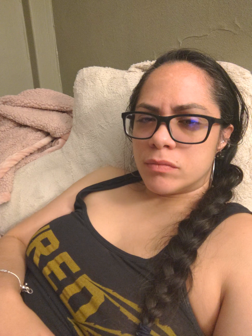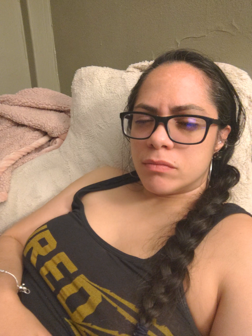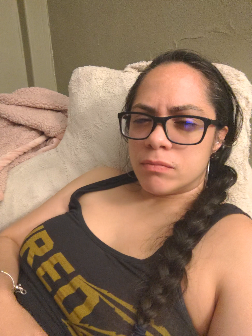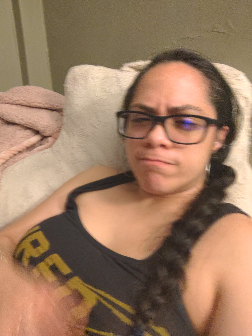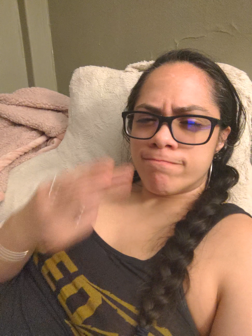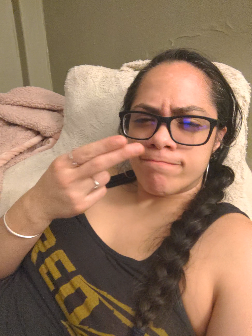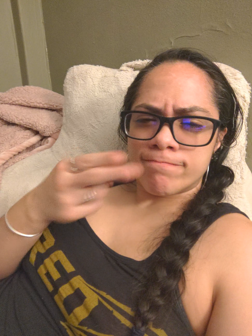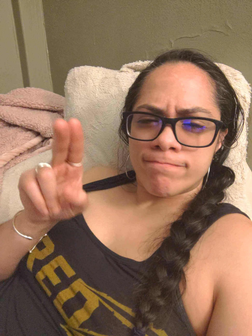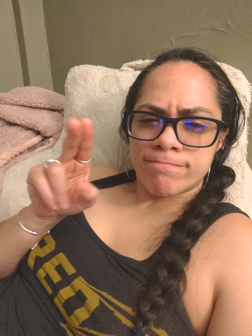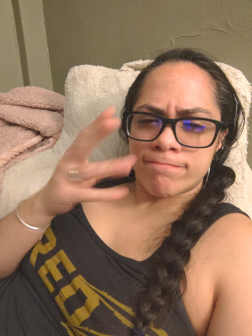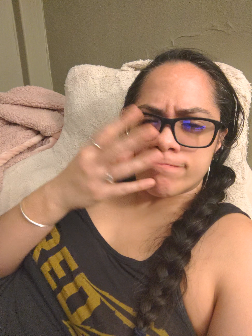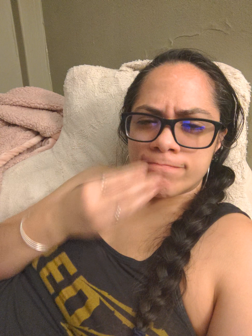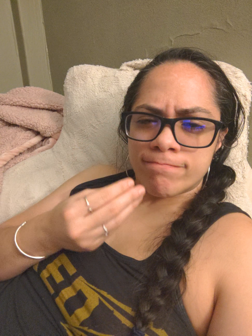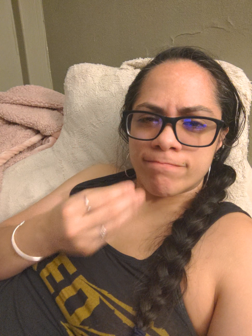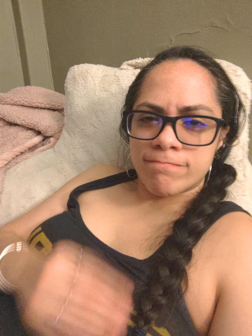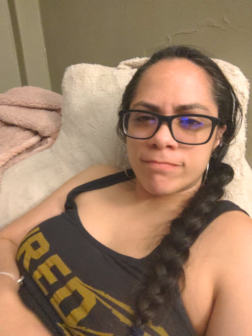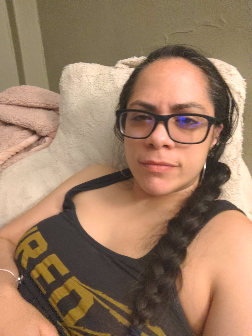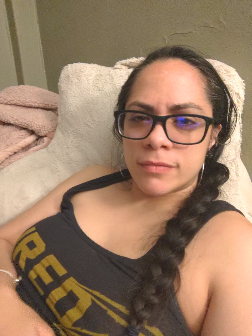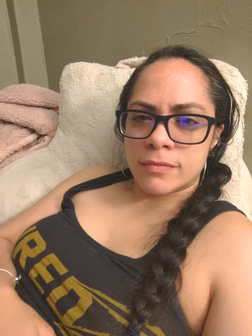nap